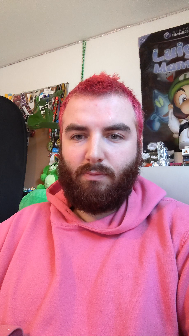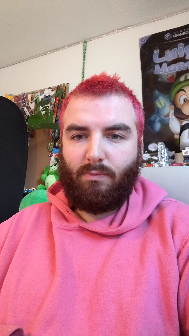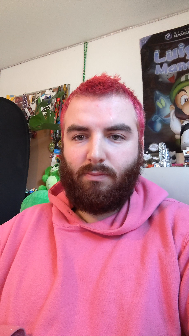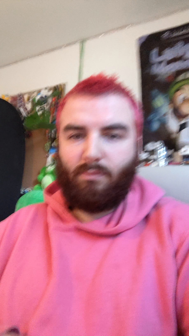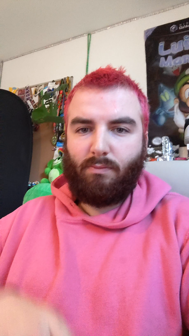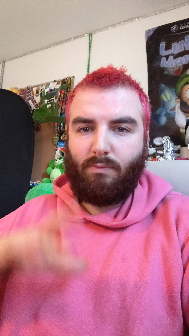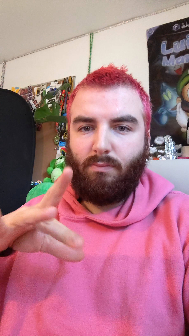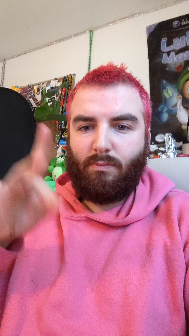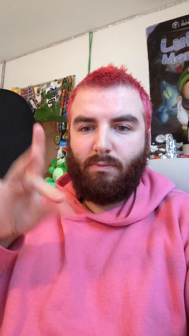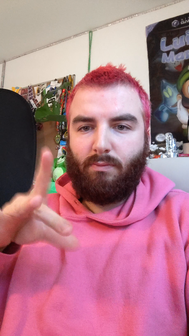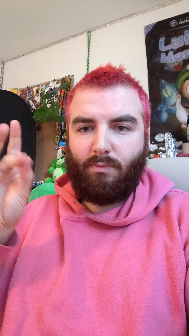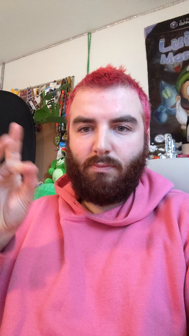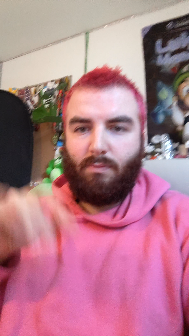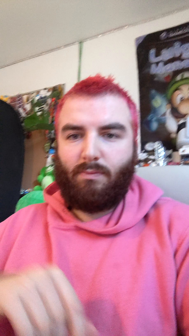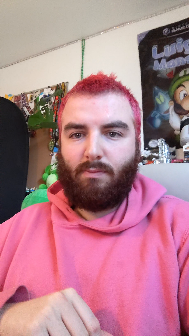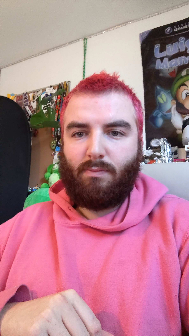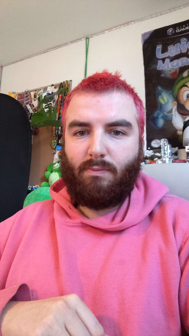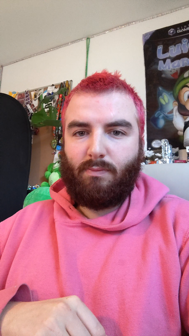choose